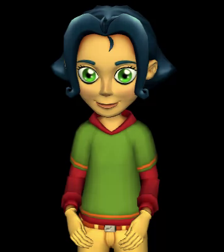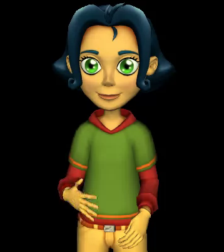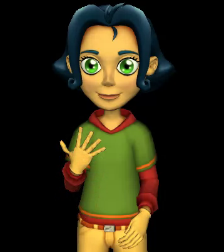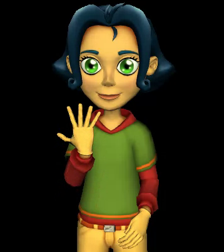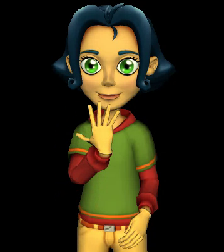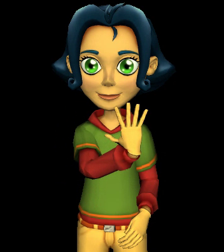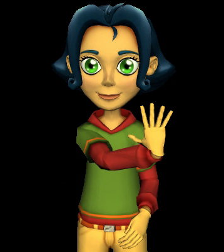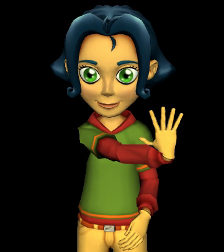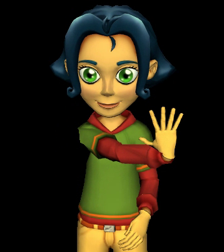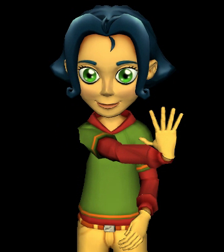لطيف